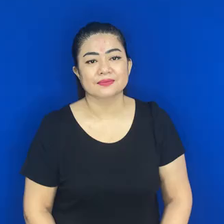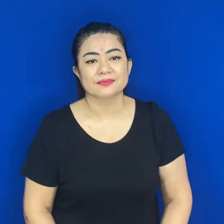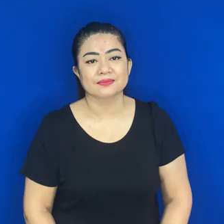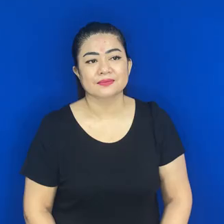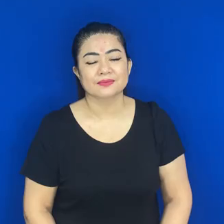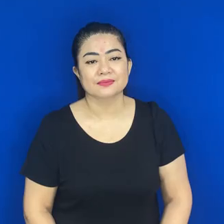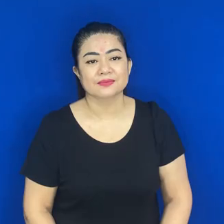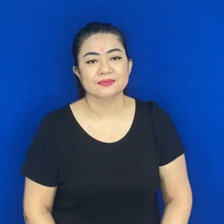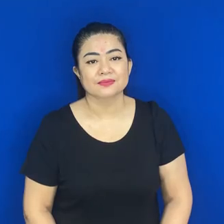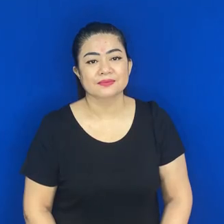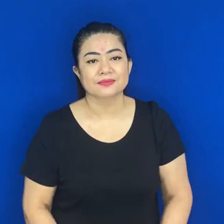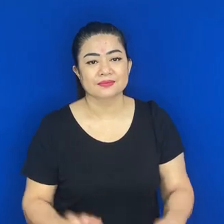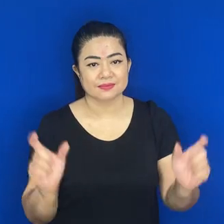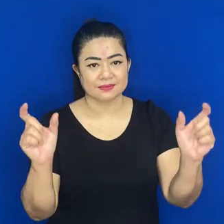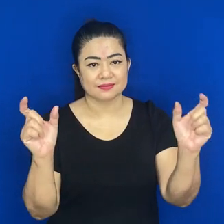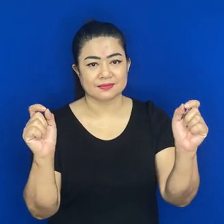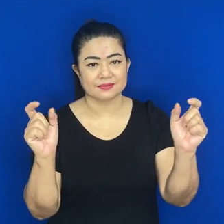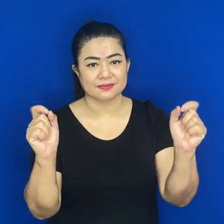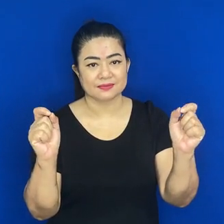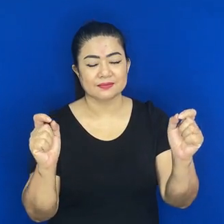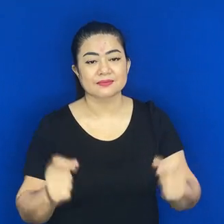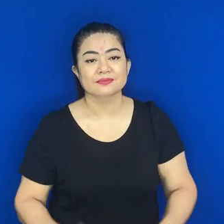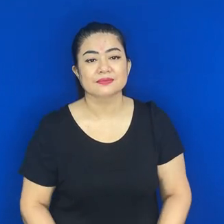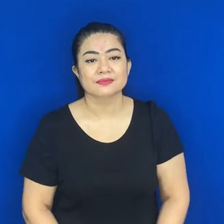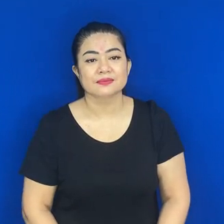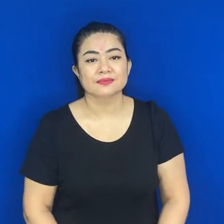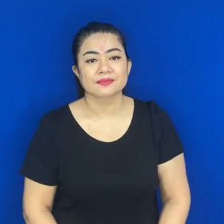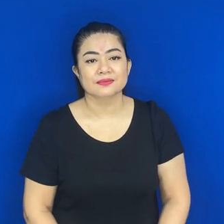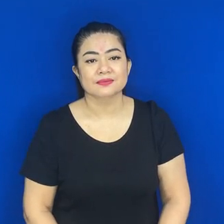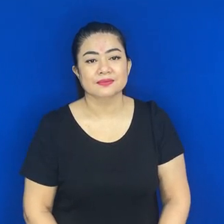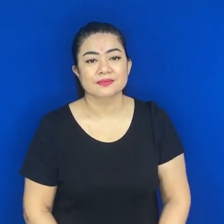crab